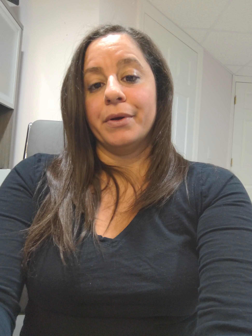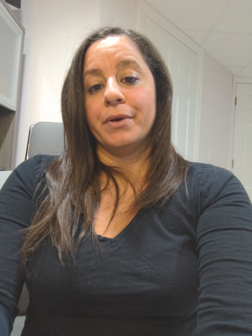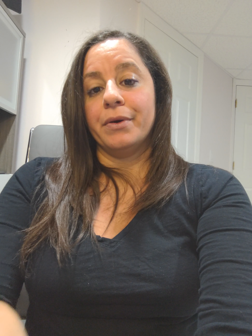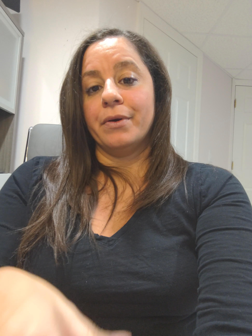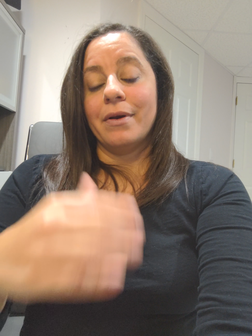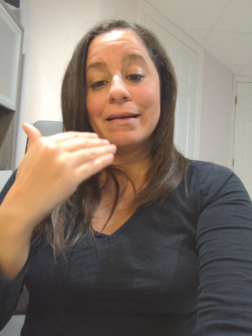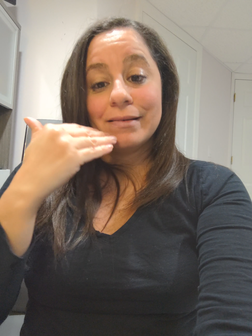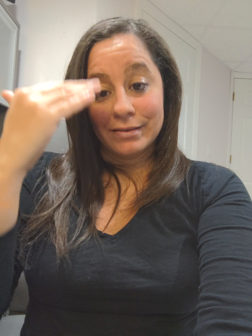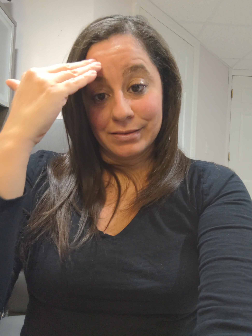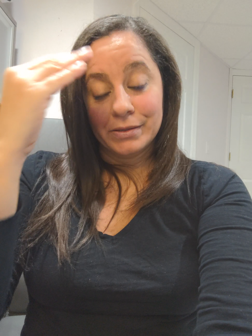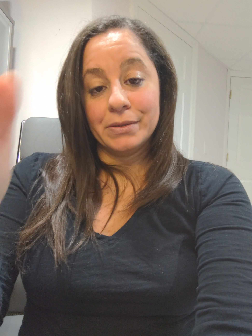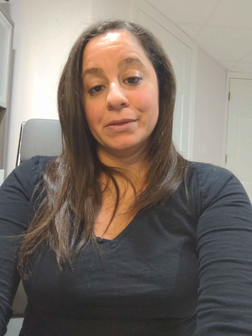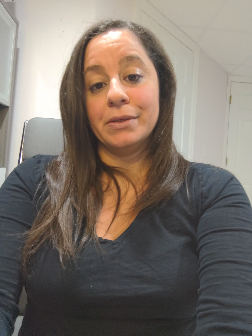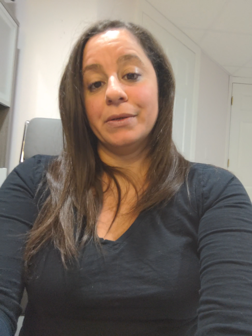head